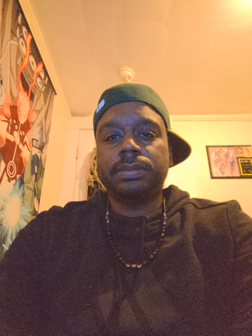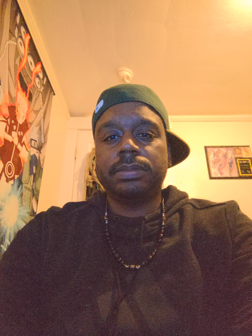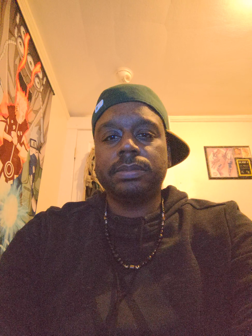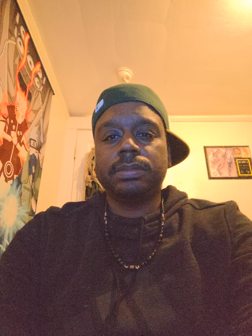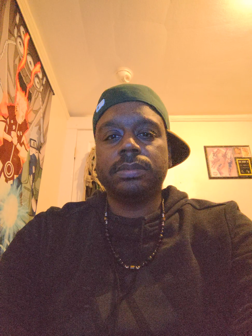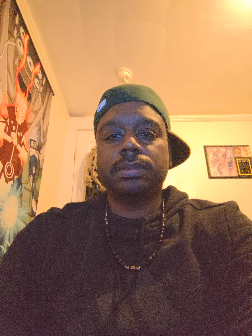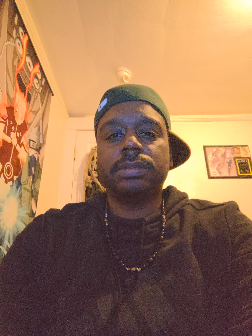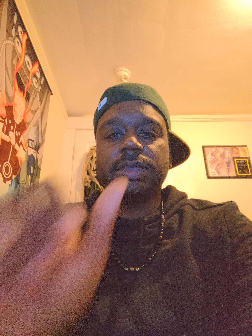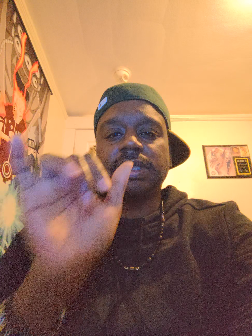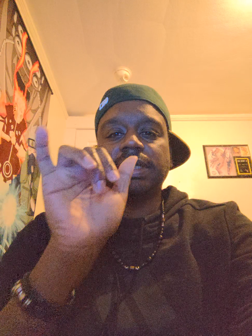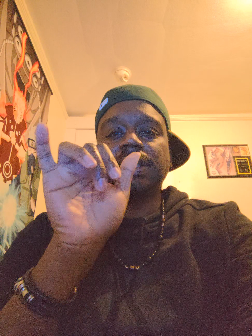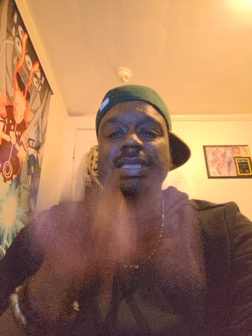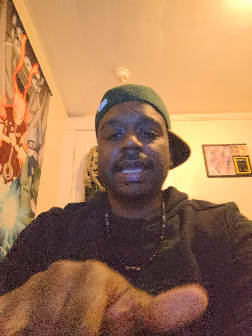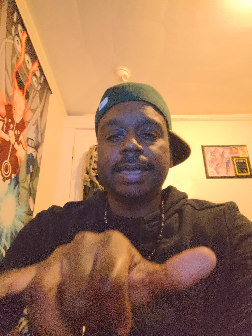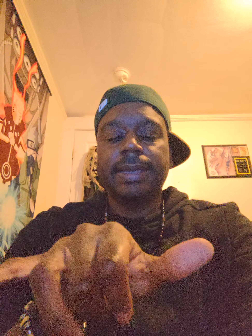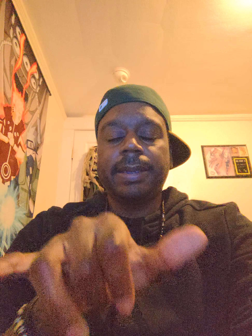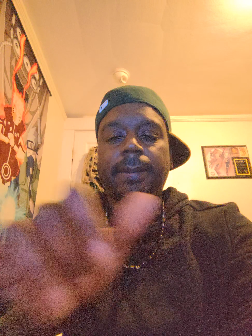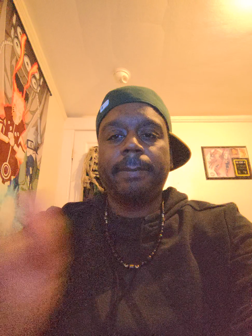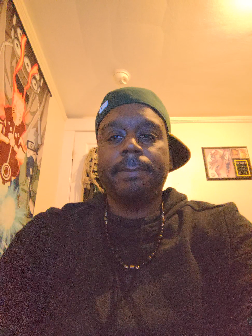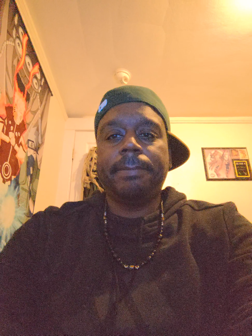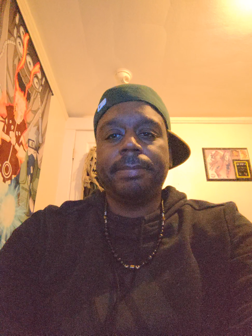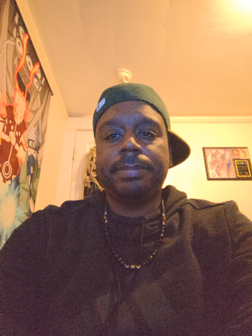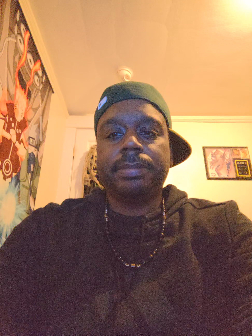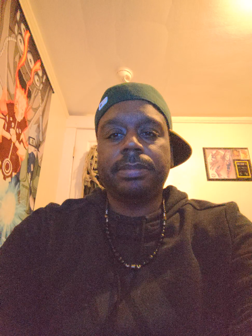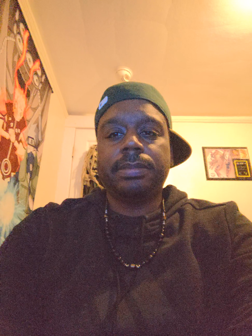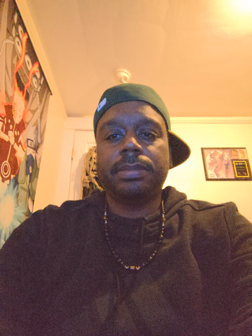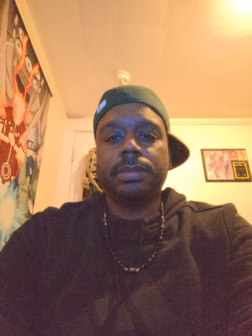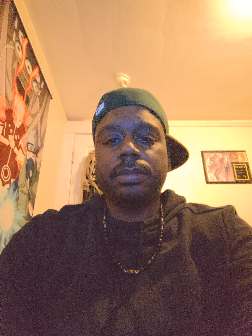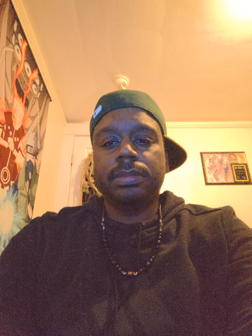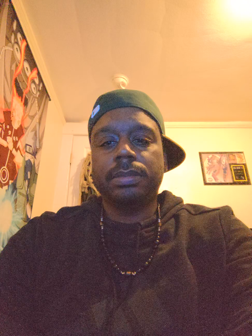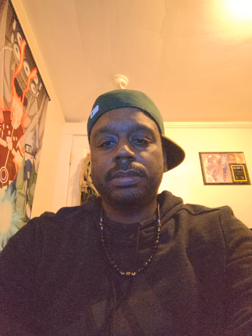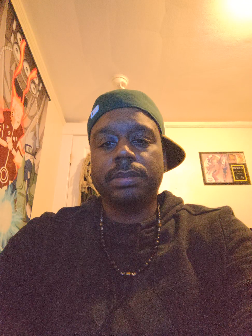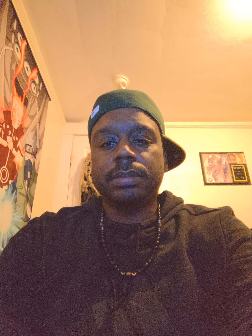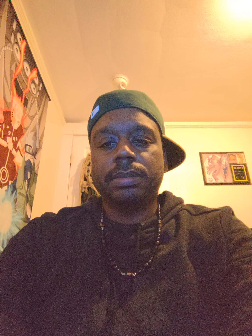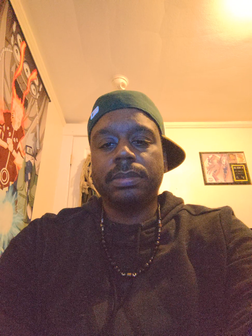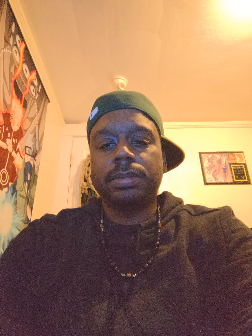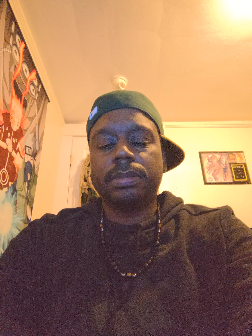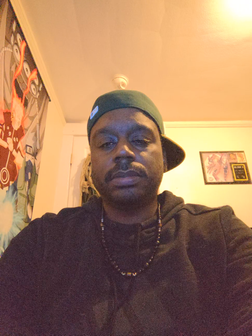stay